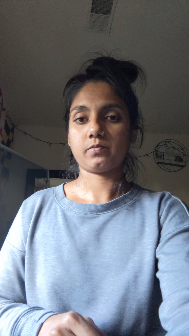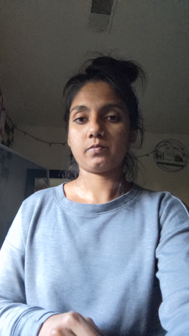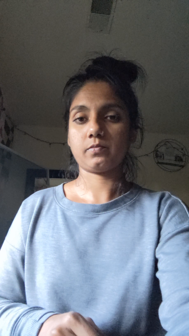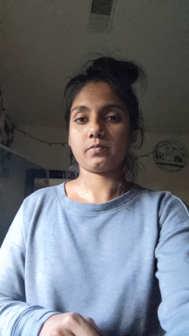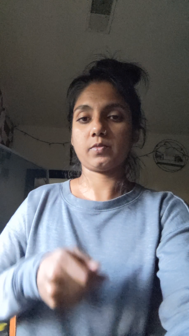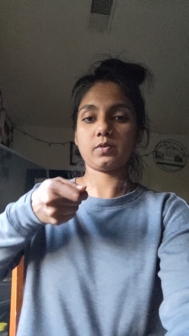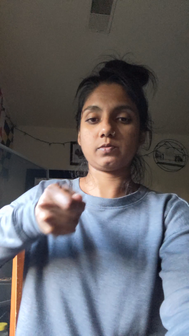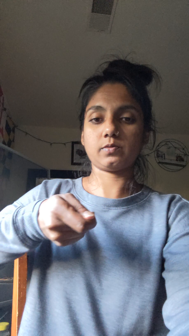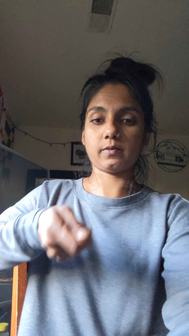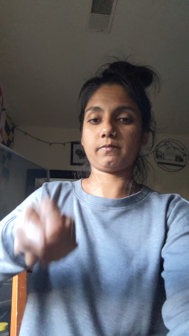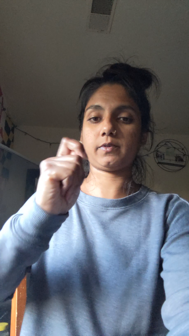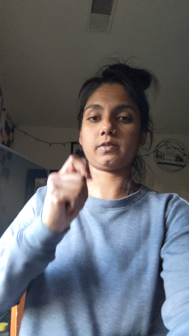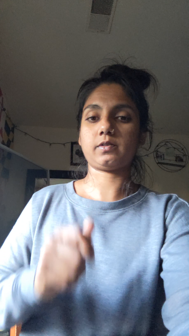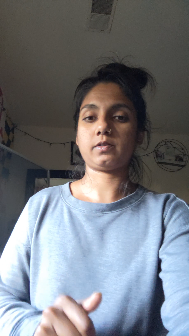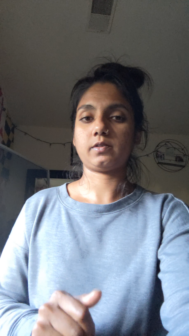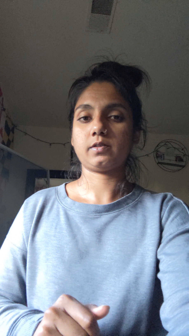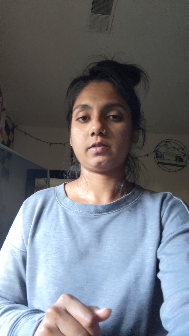shovel